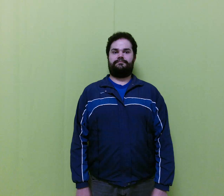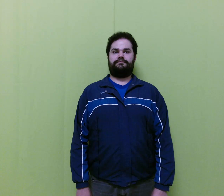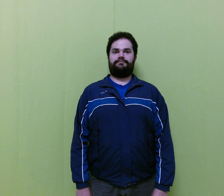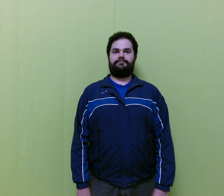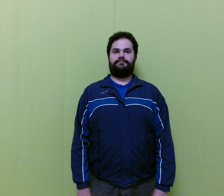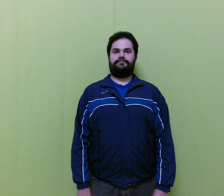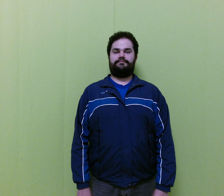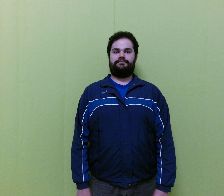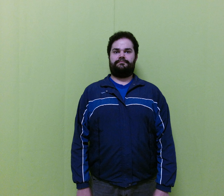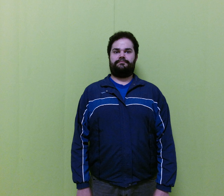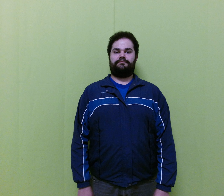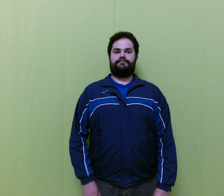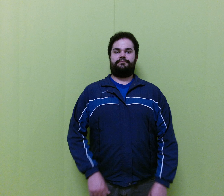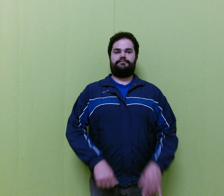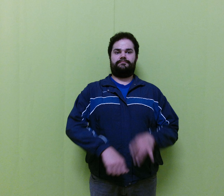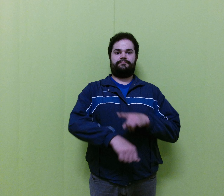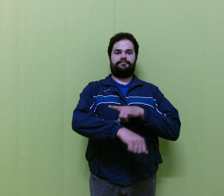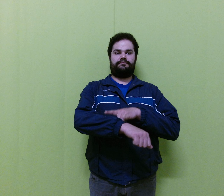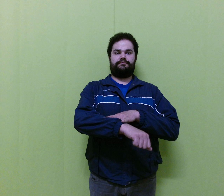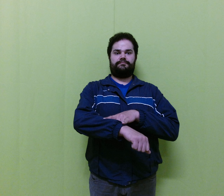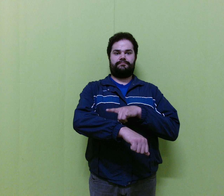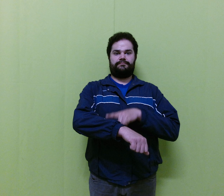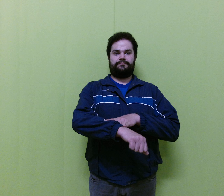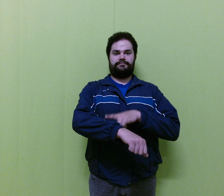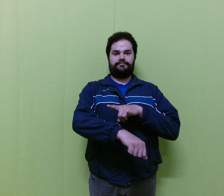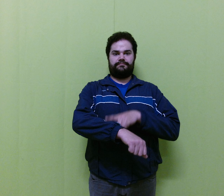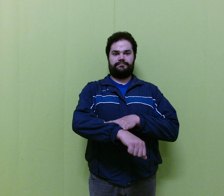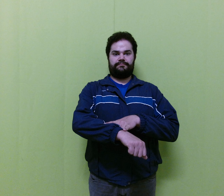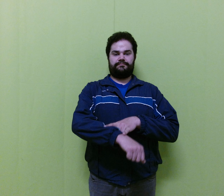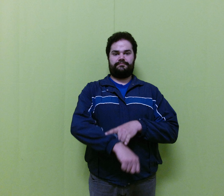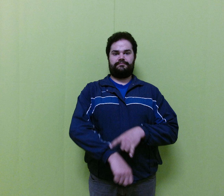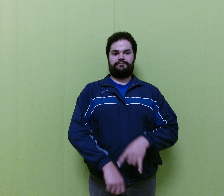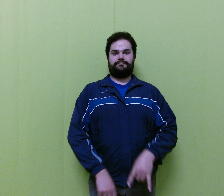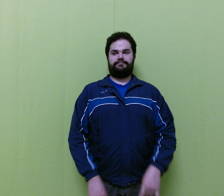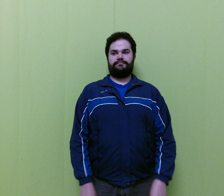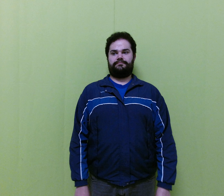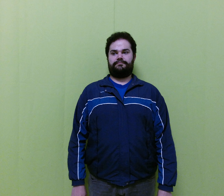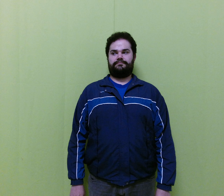banheiro